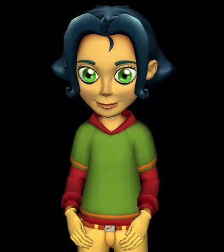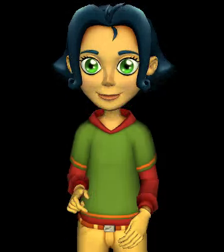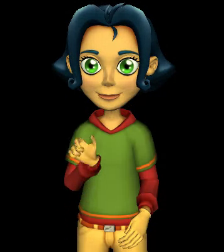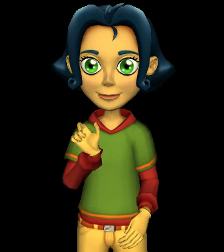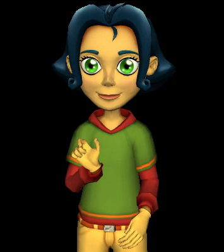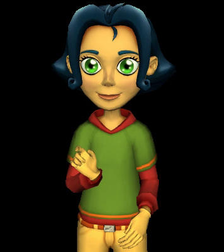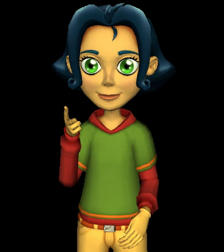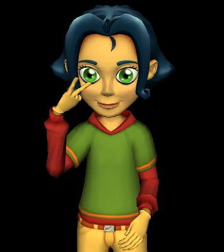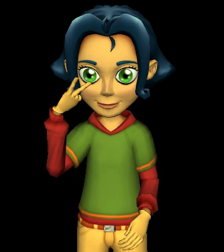نبيل